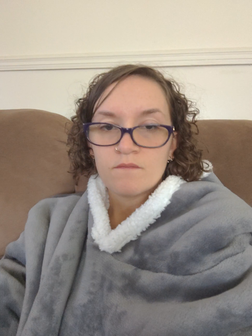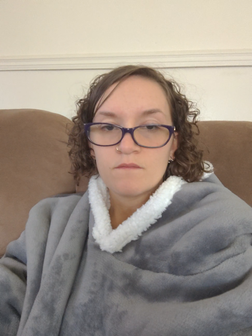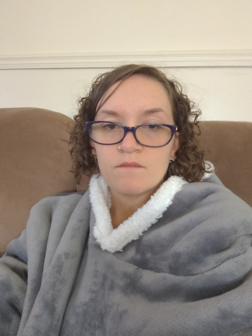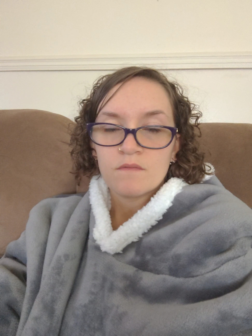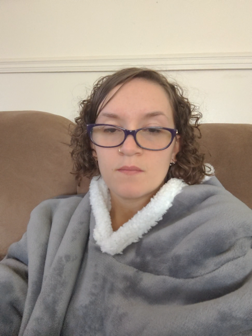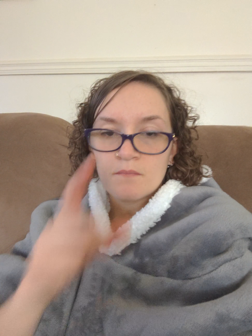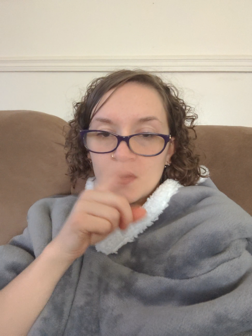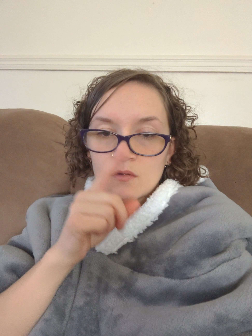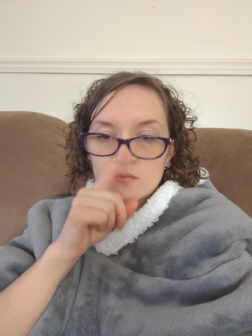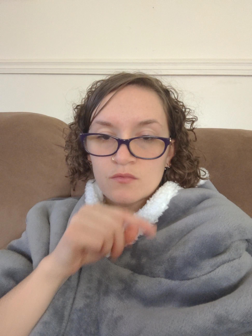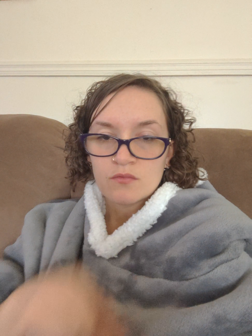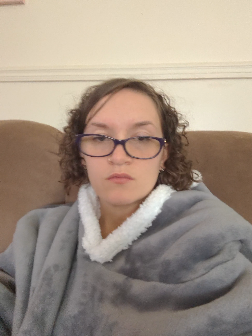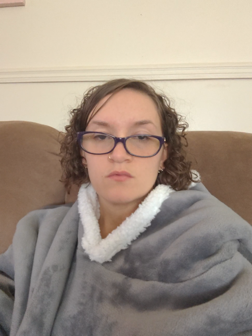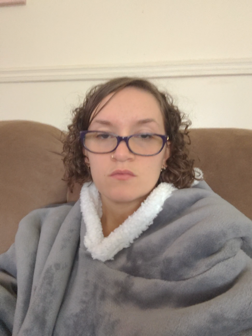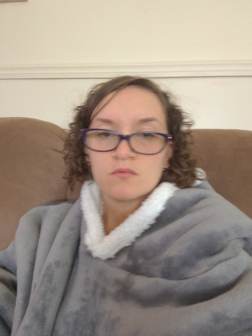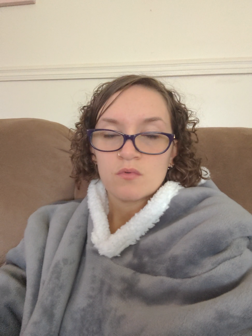mouse